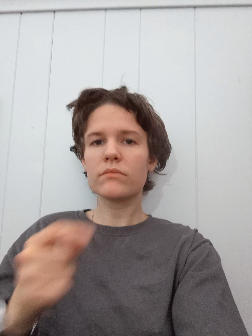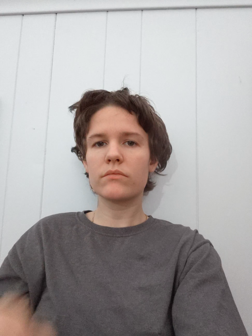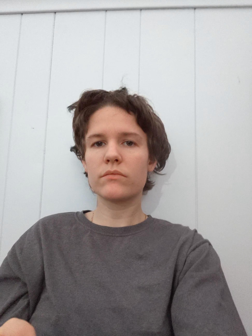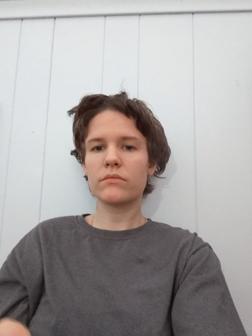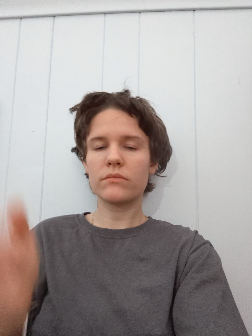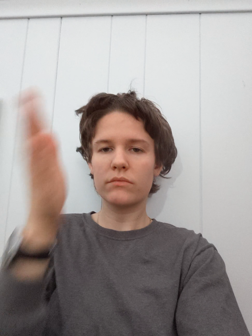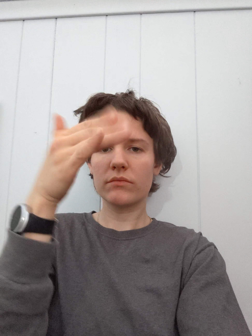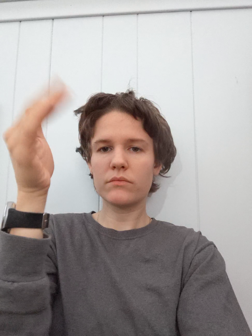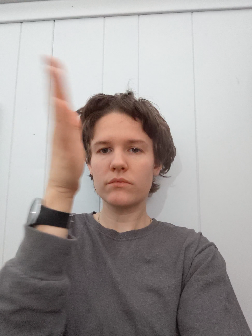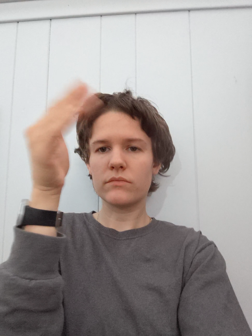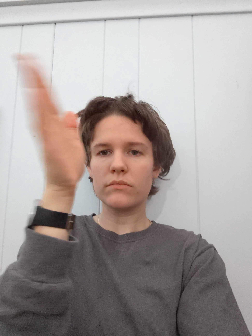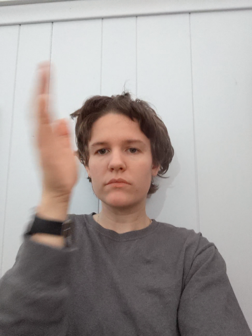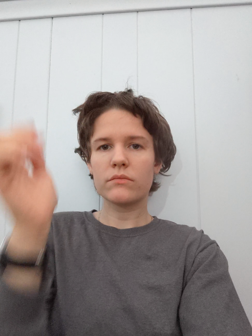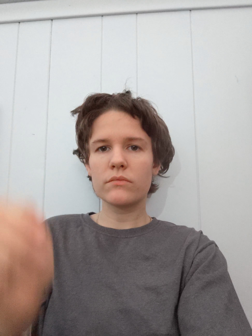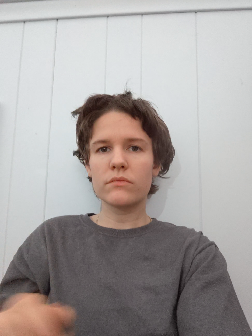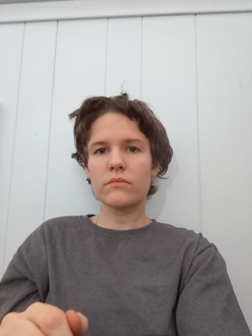flag